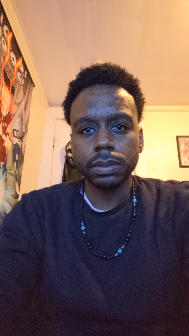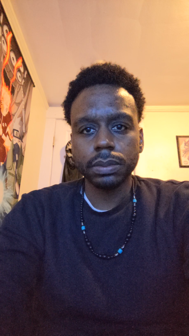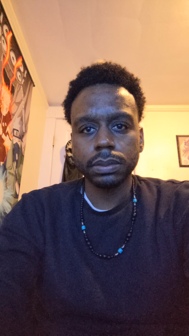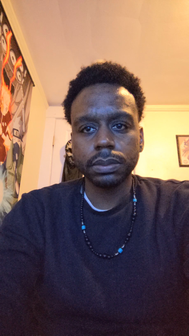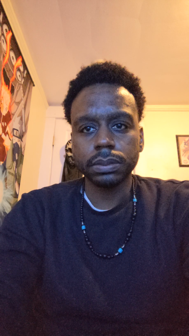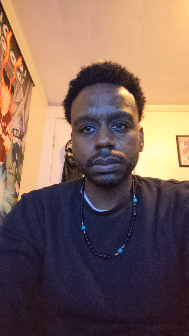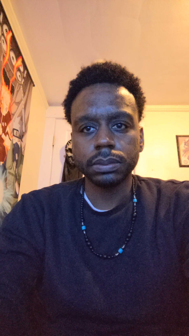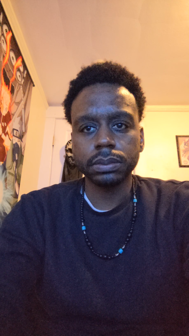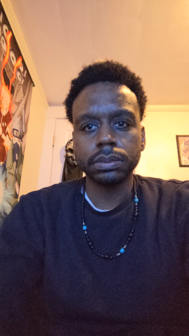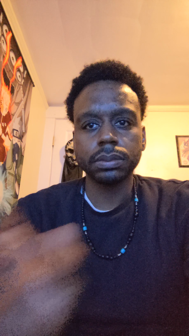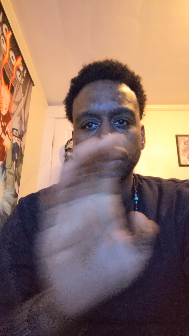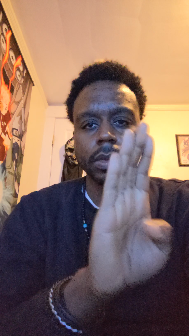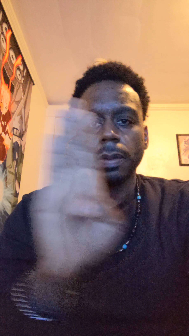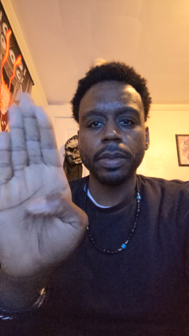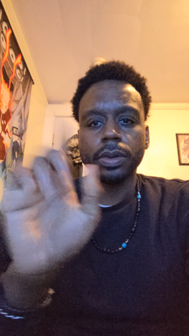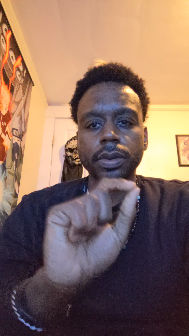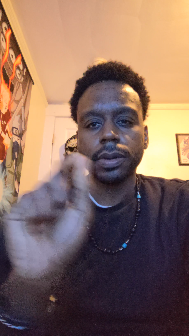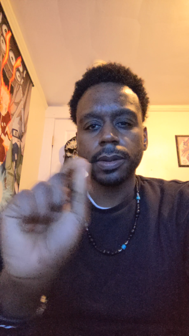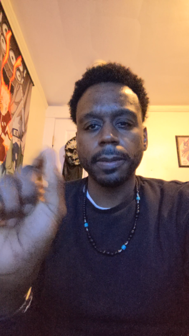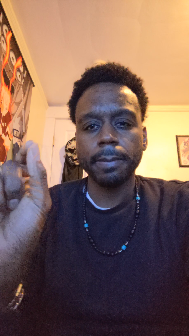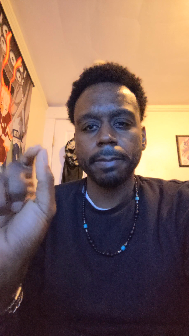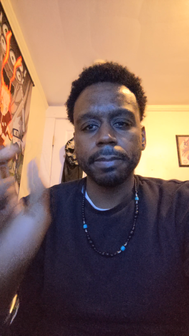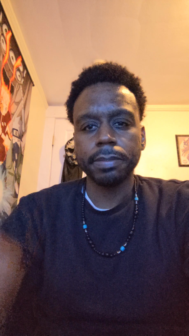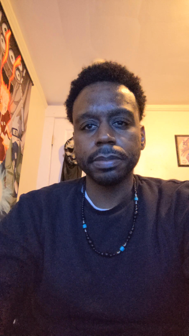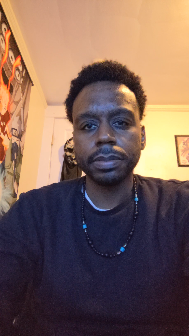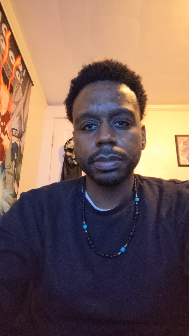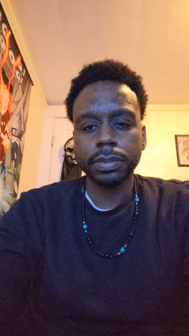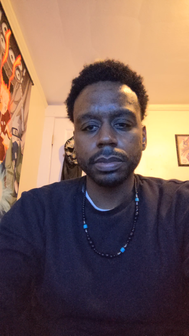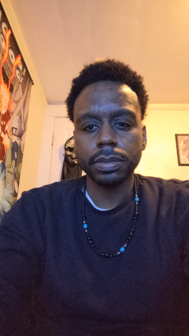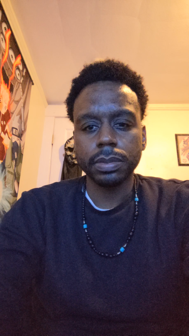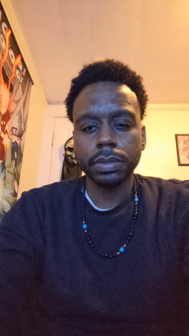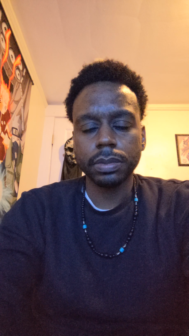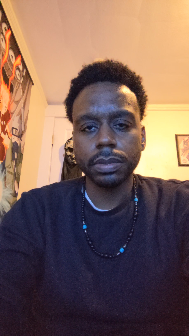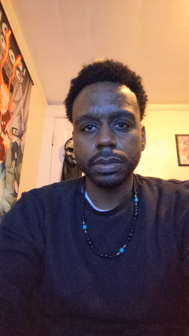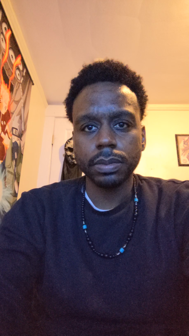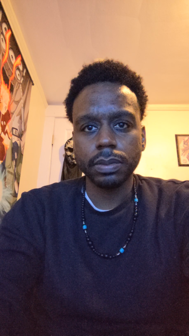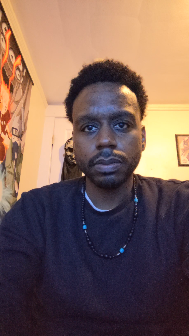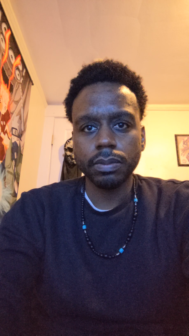chalk